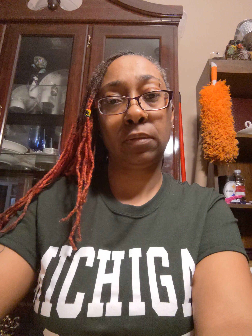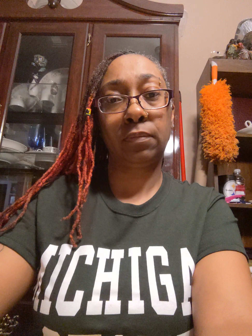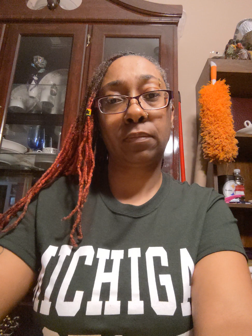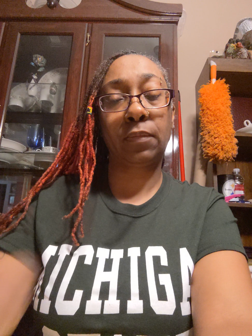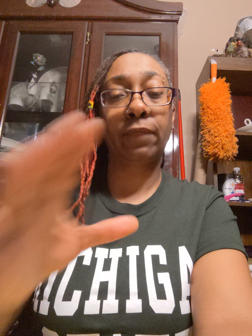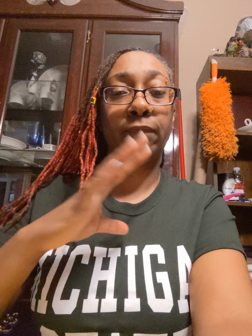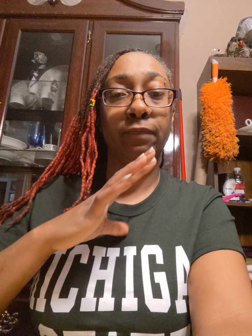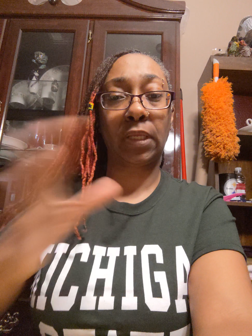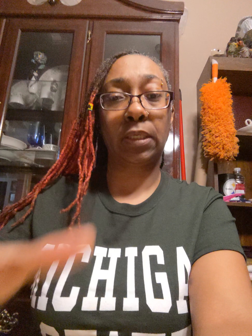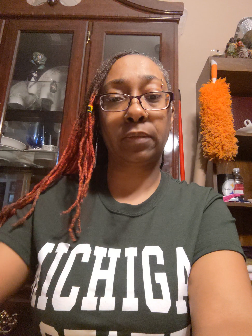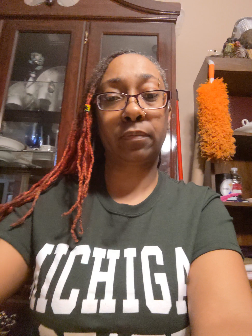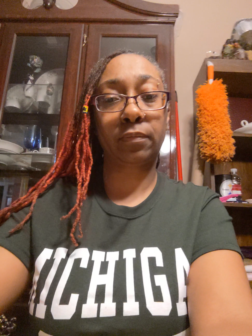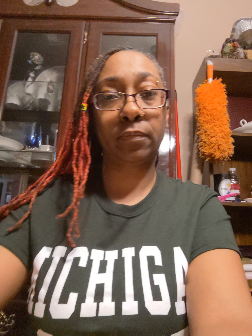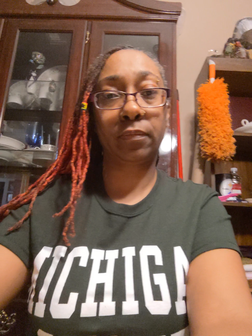fine